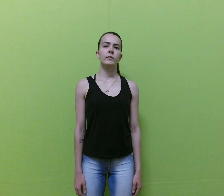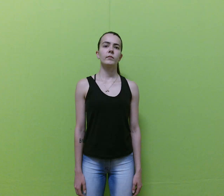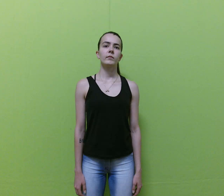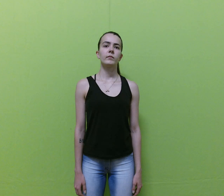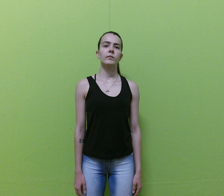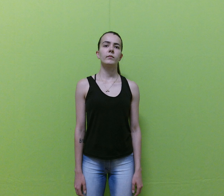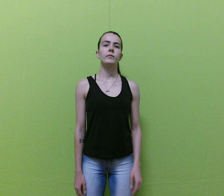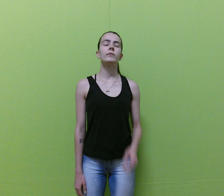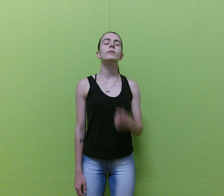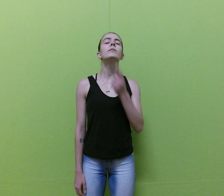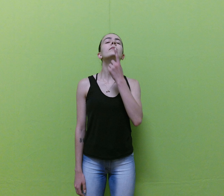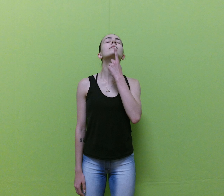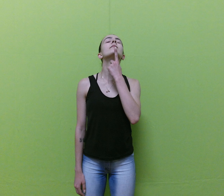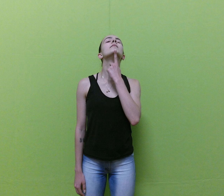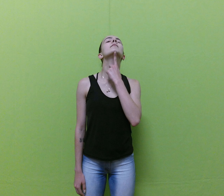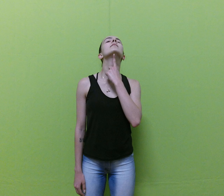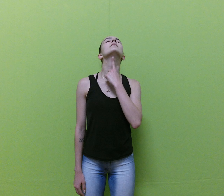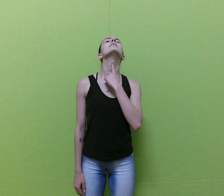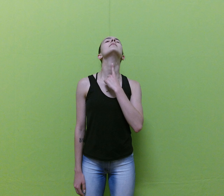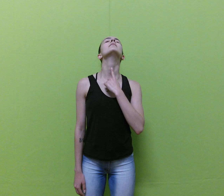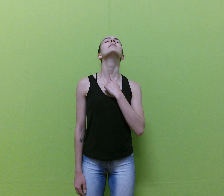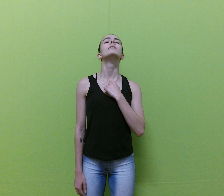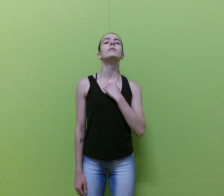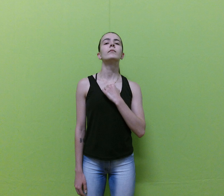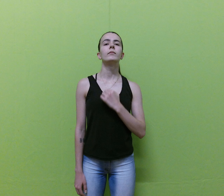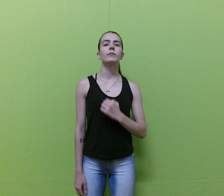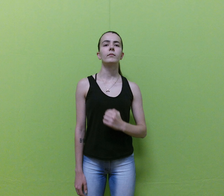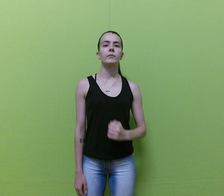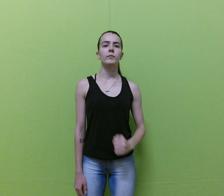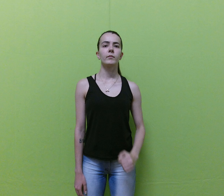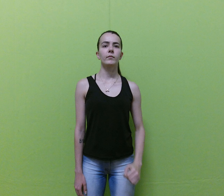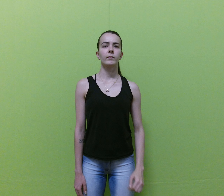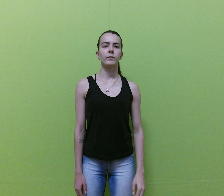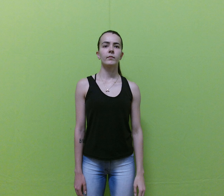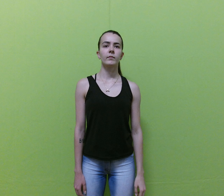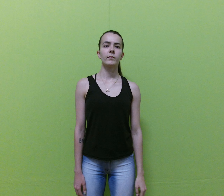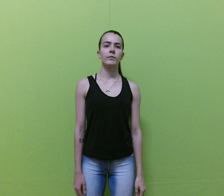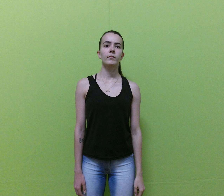vontade